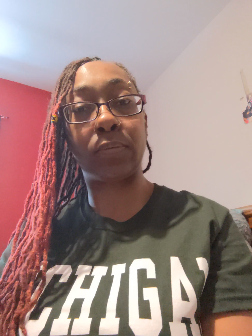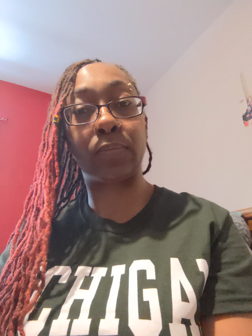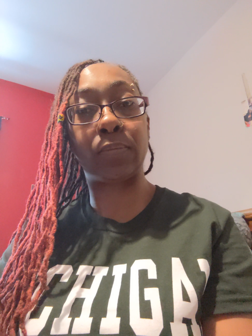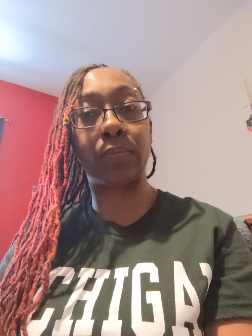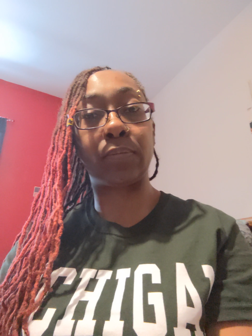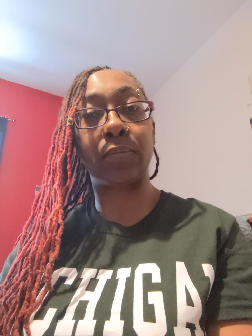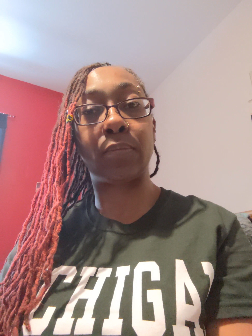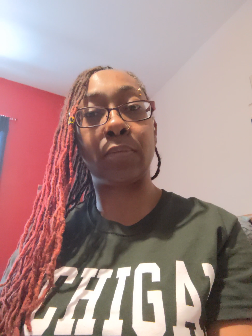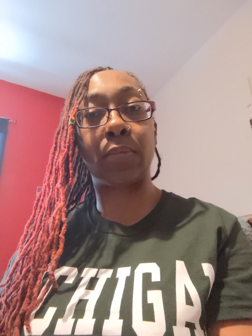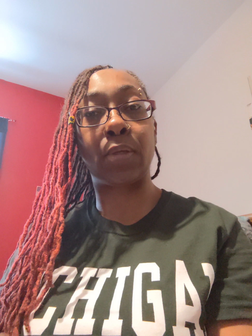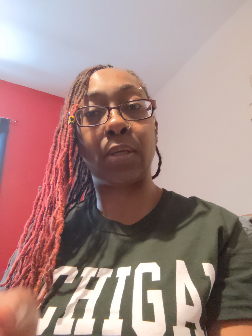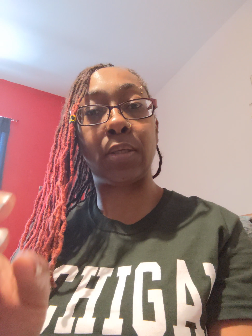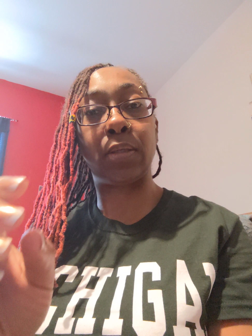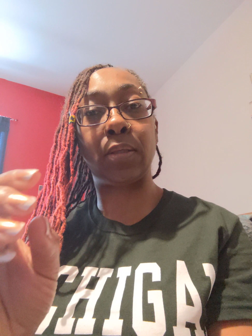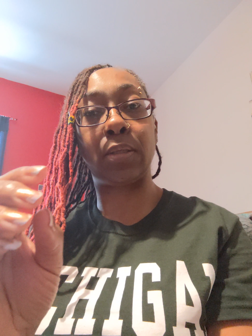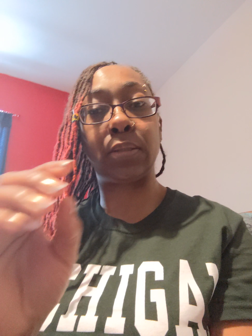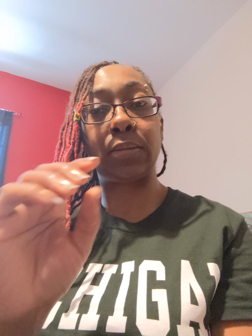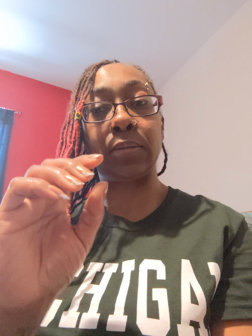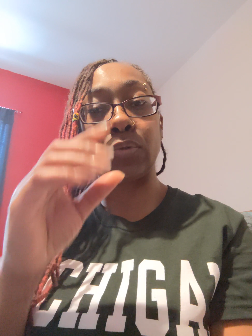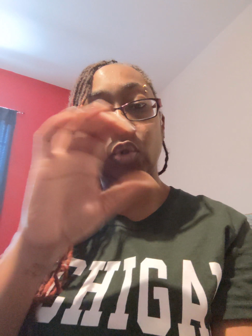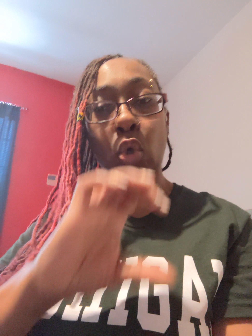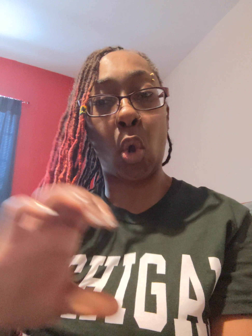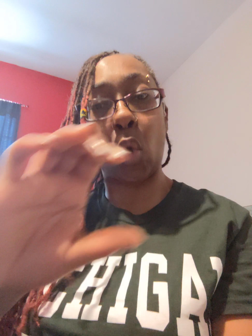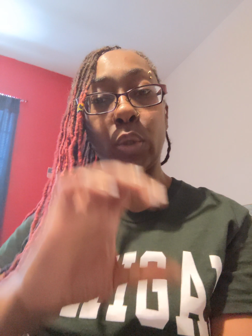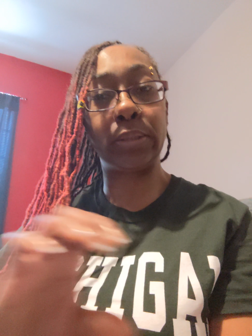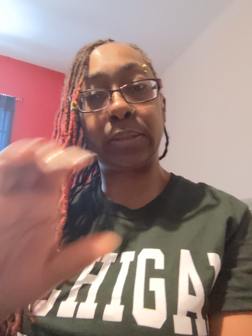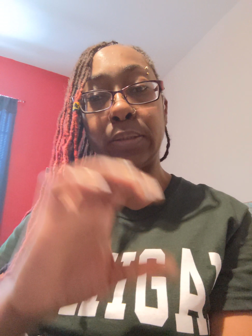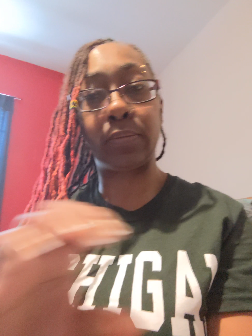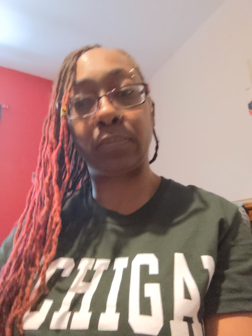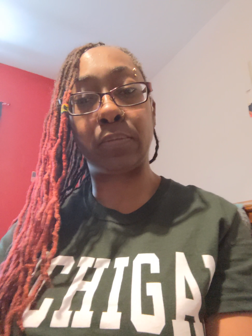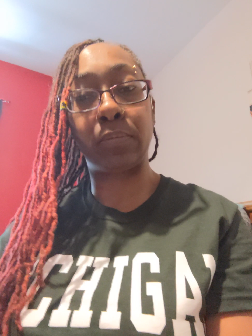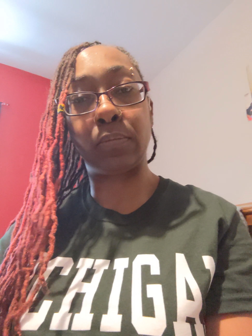chocolate